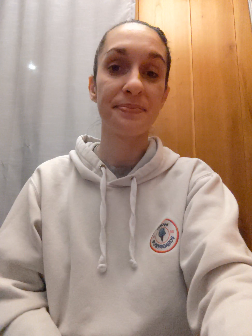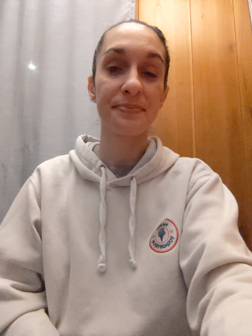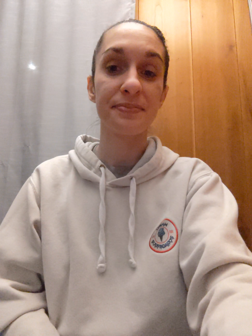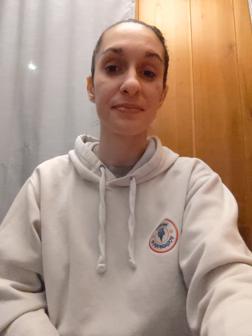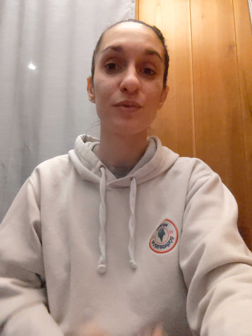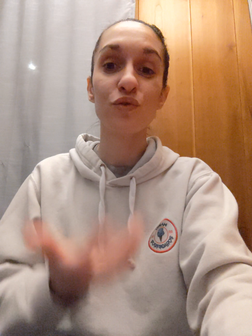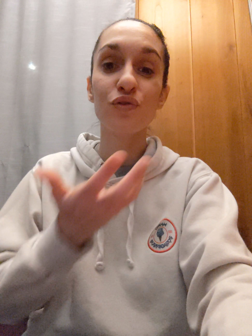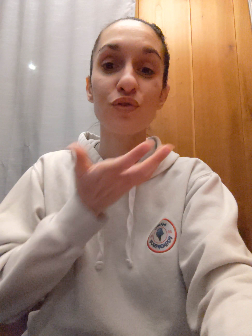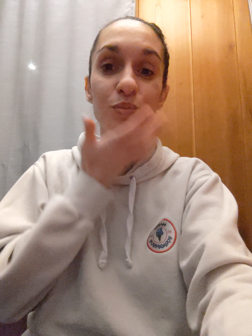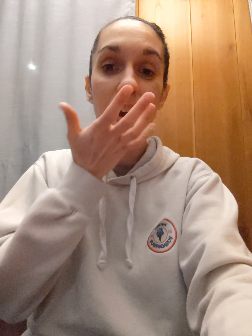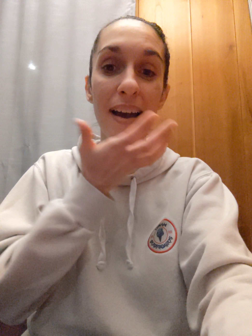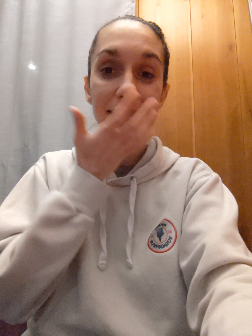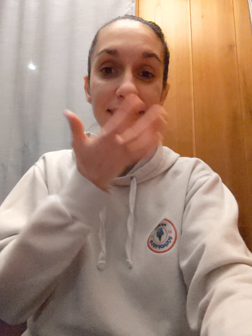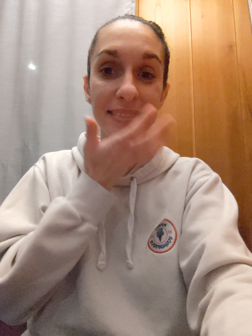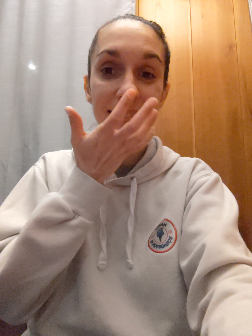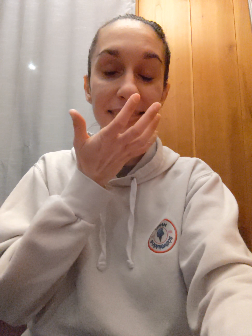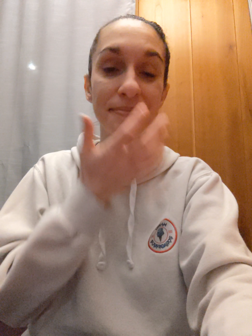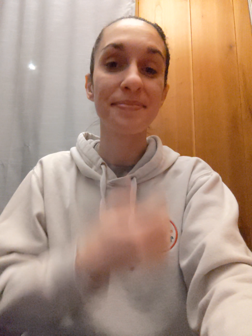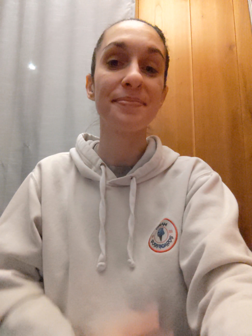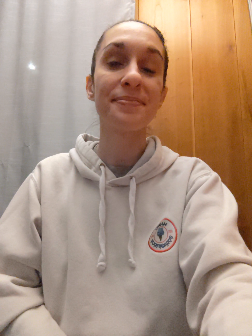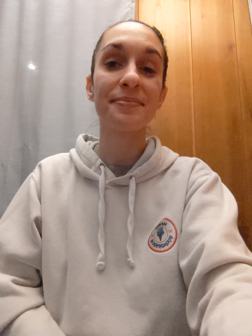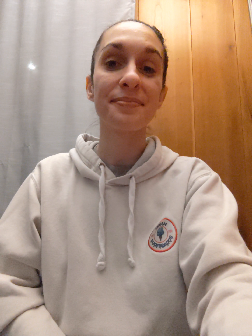grass